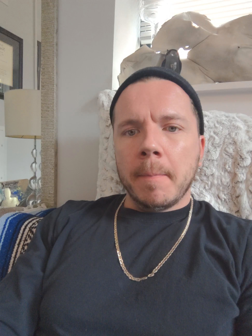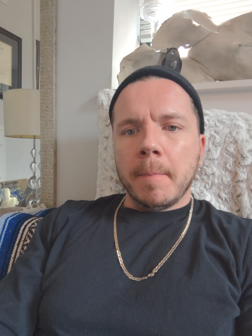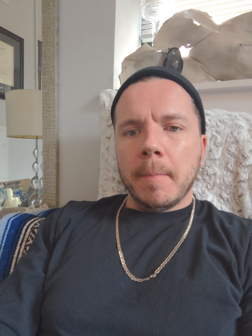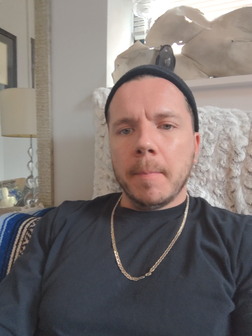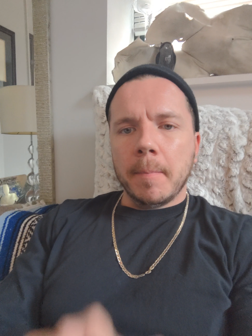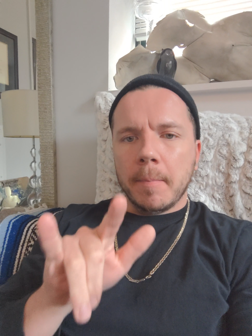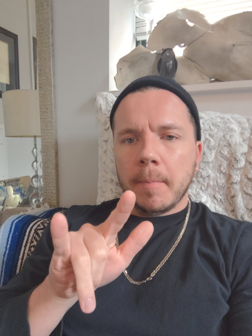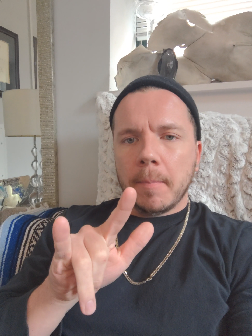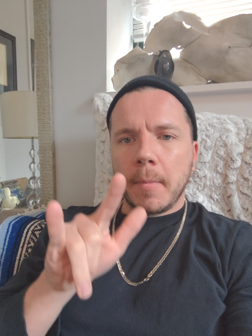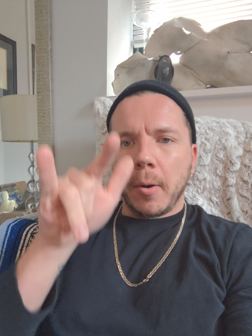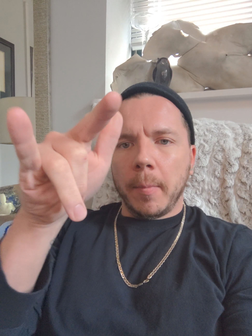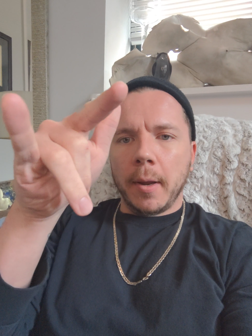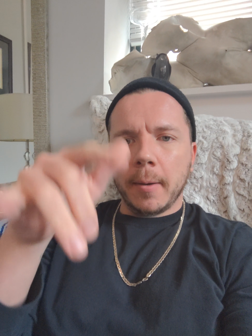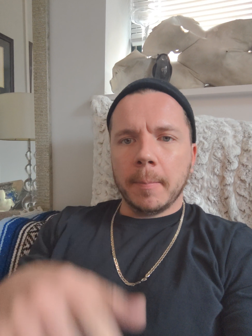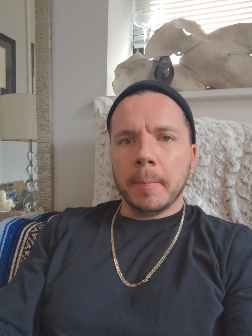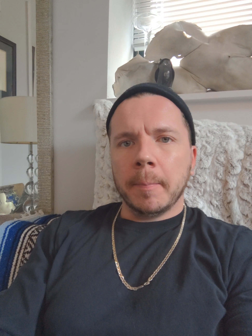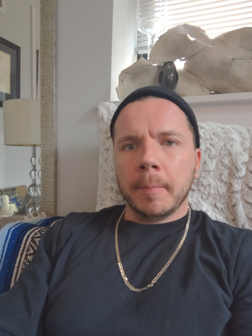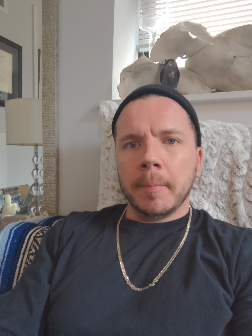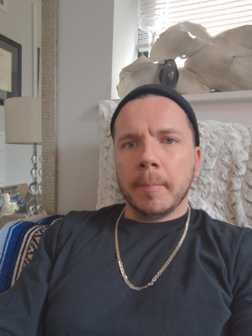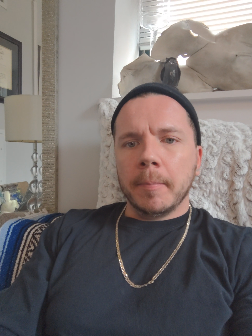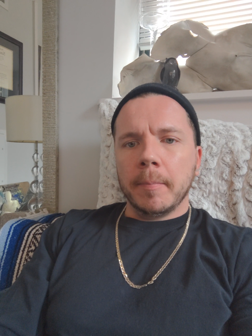airplane